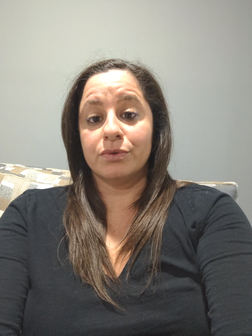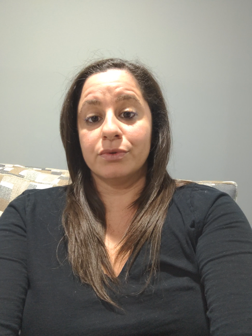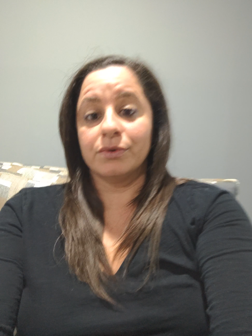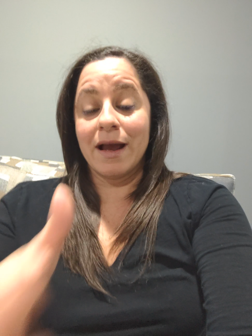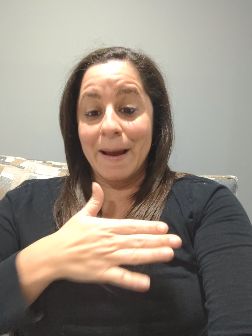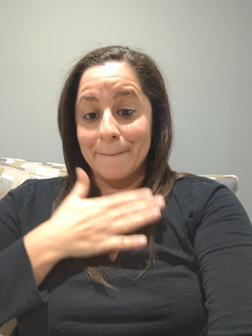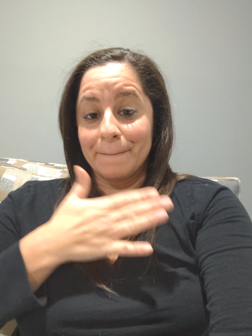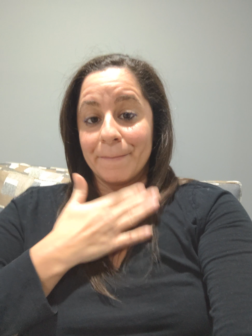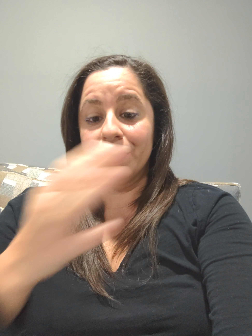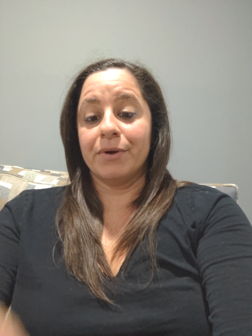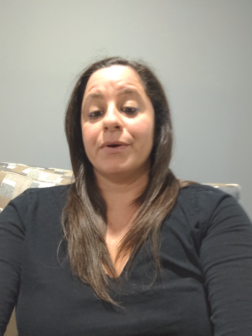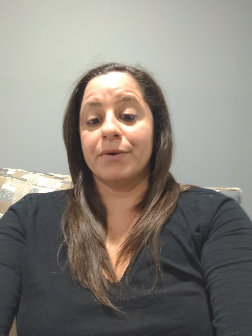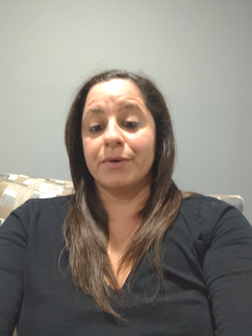happy